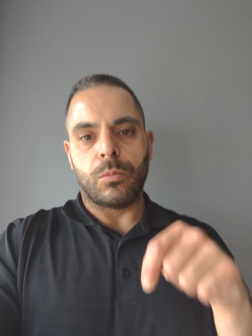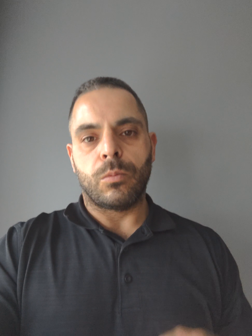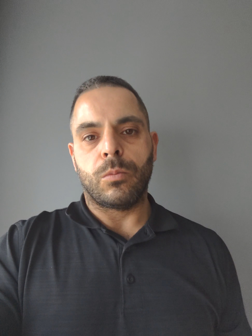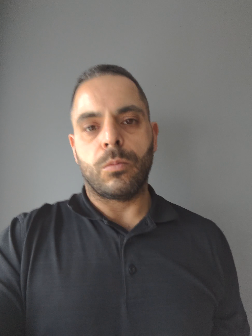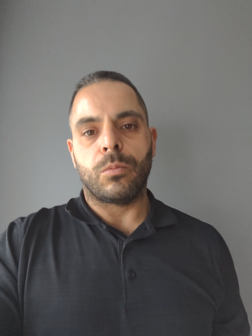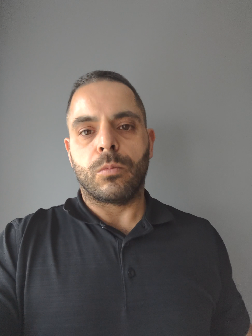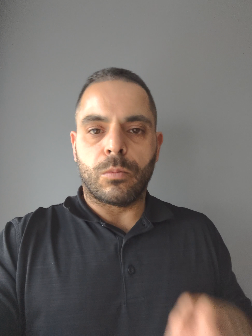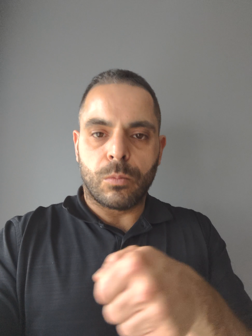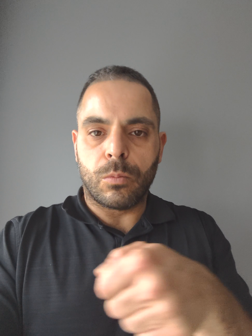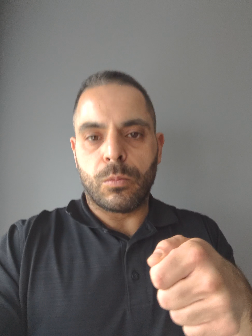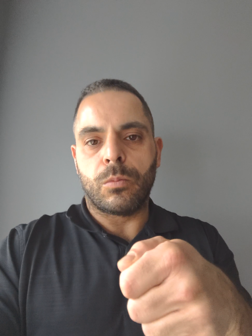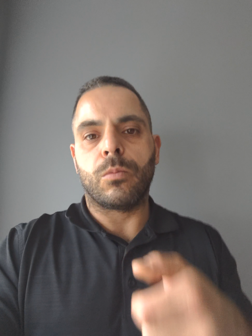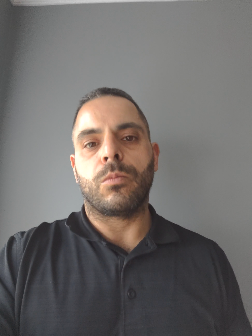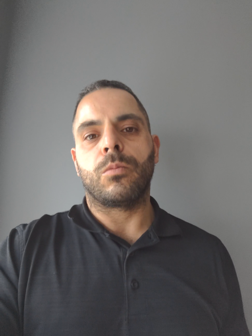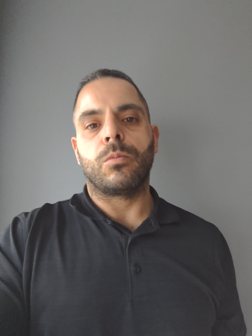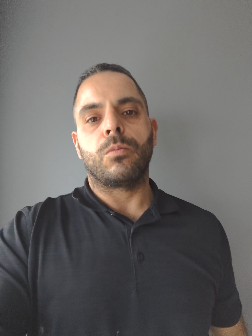vacuum